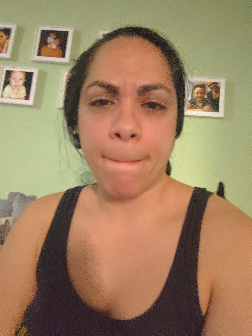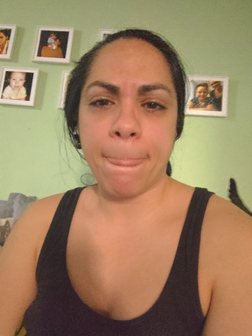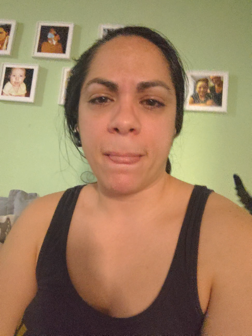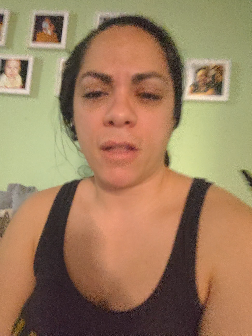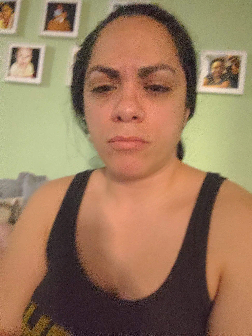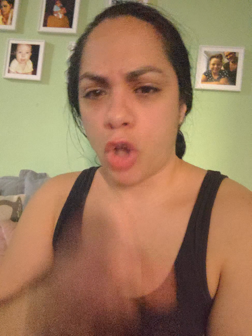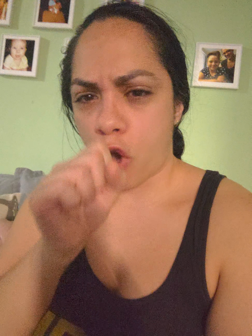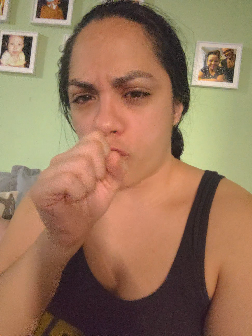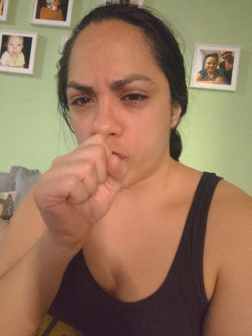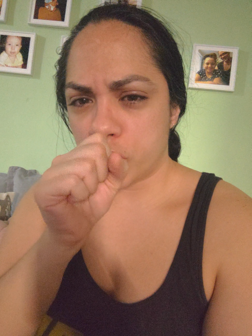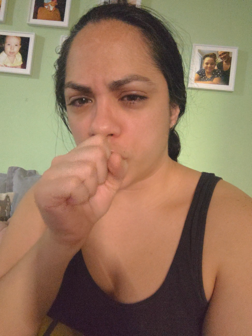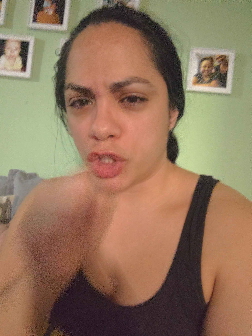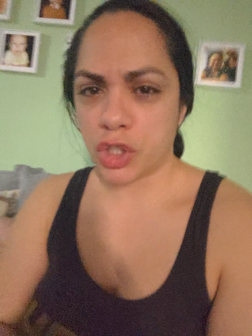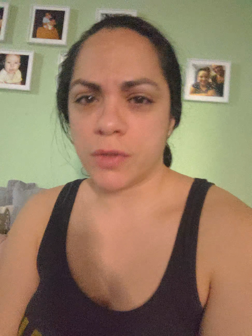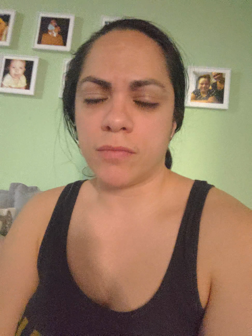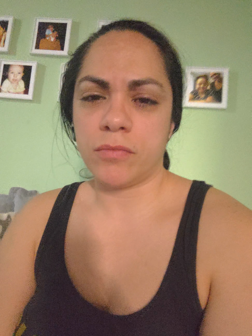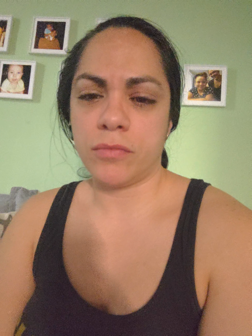orange